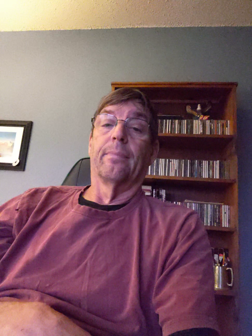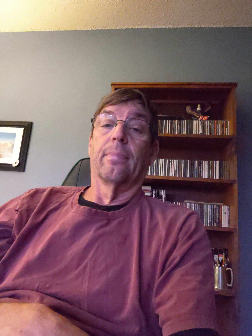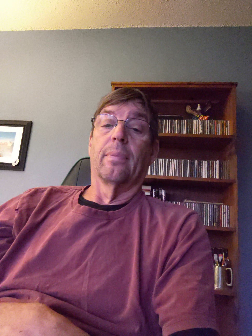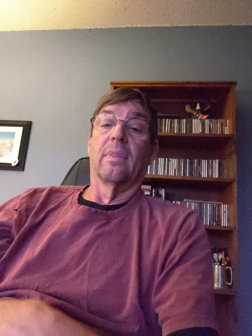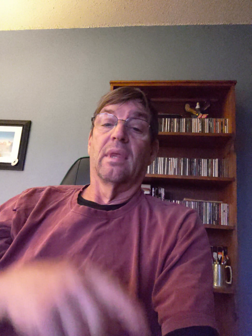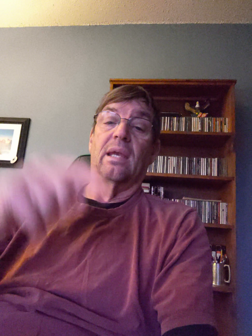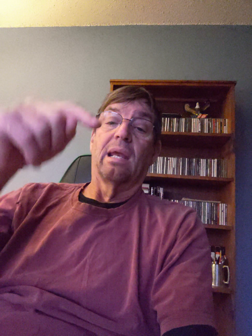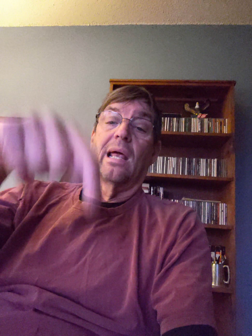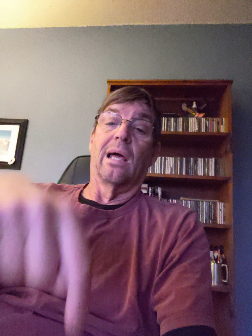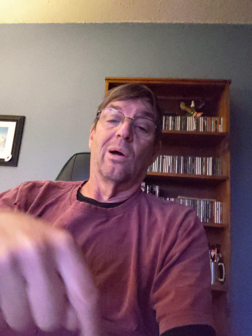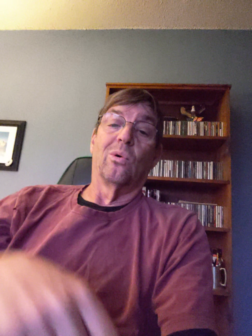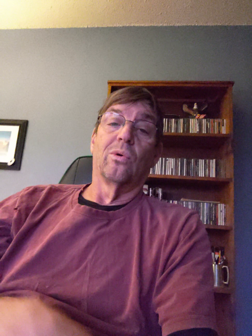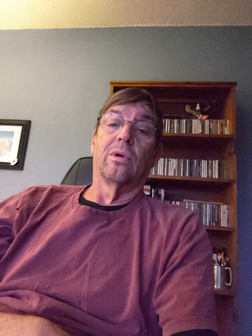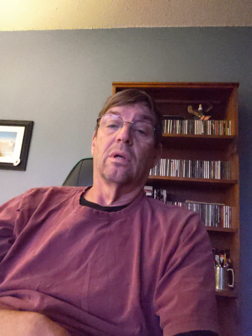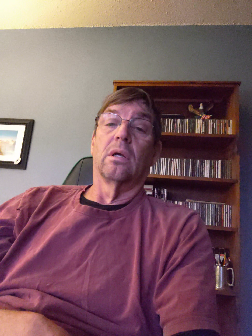down